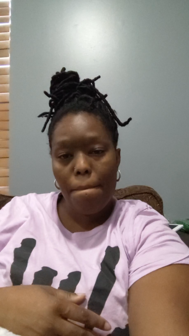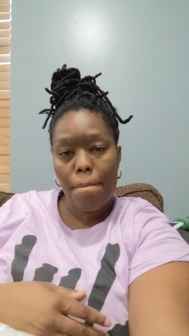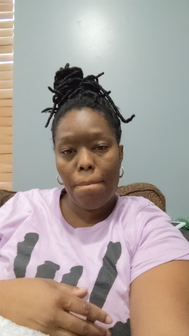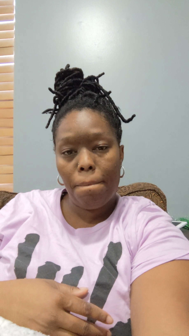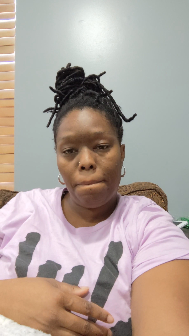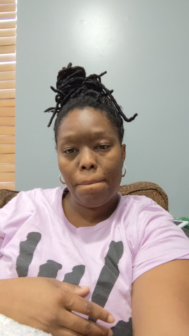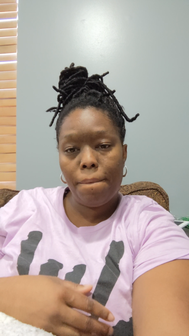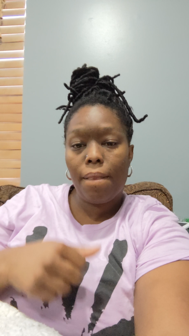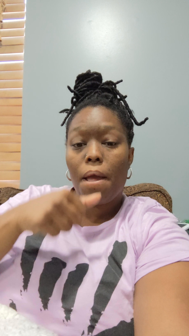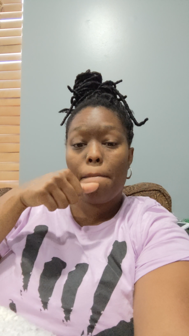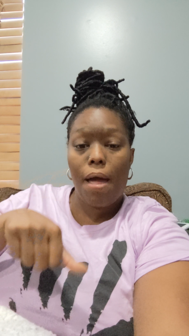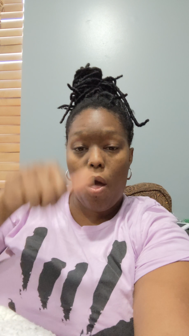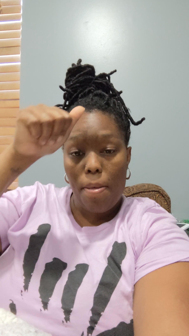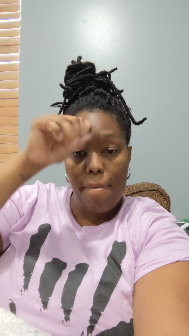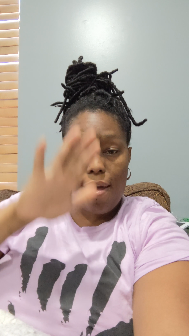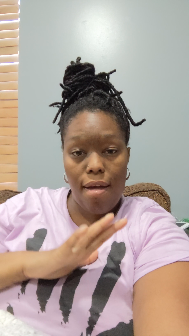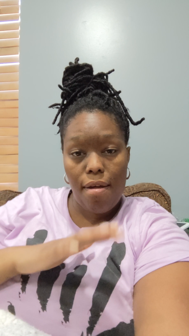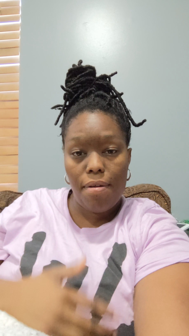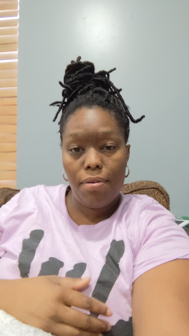mailman